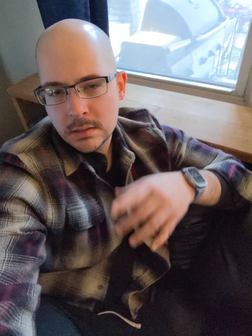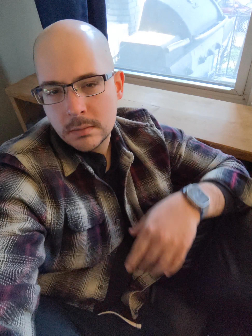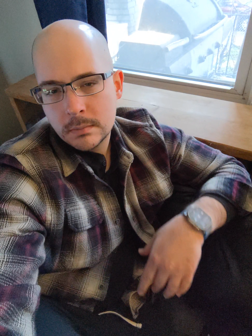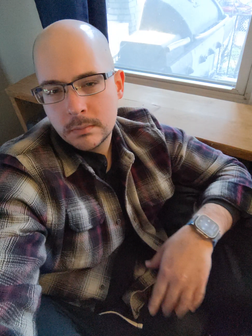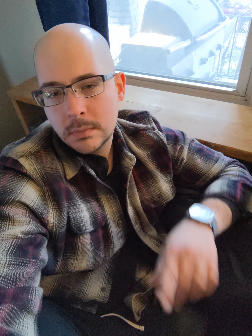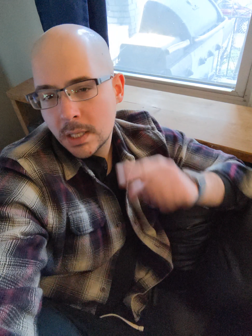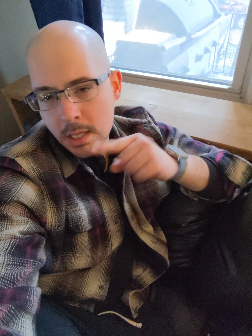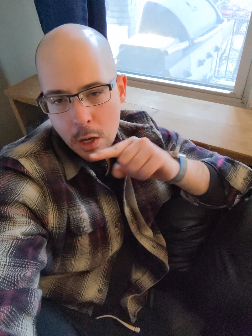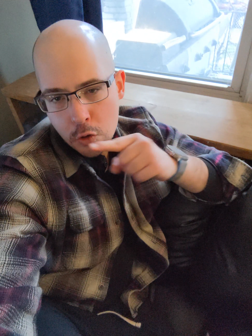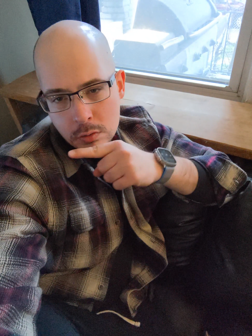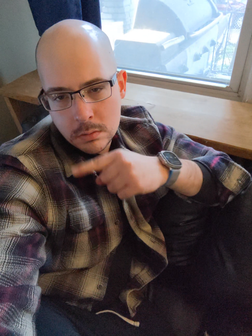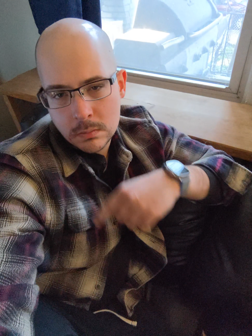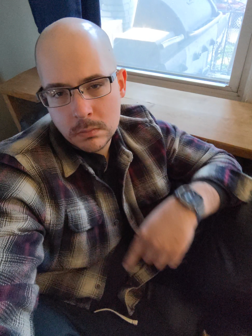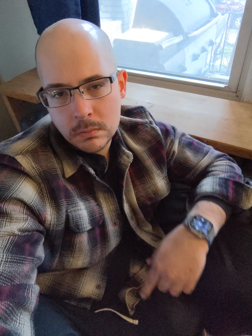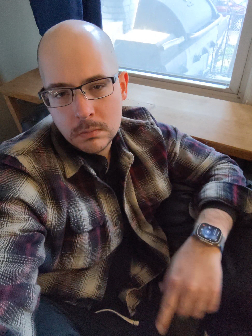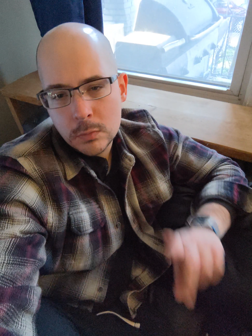carrot